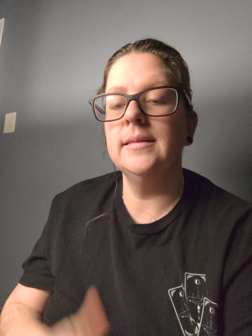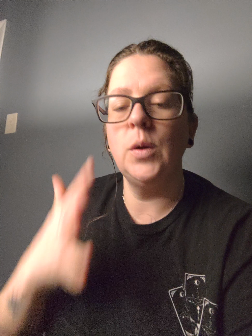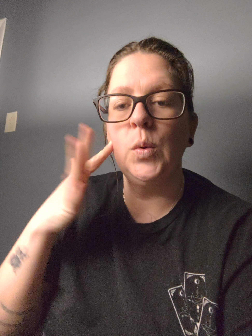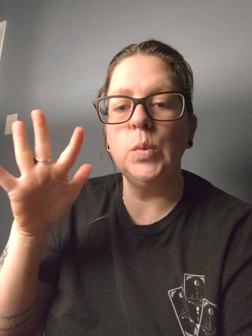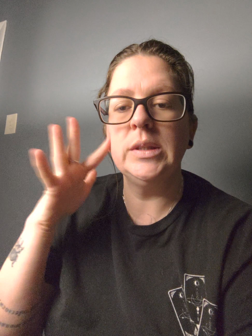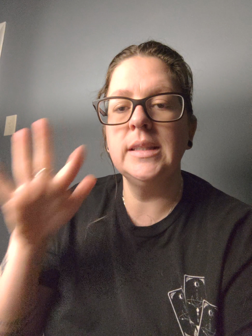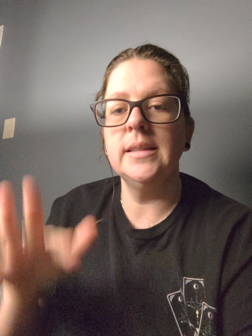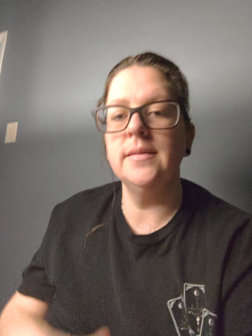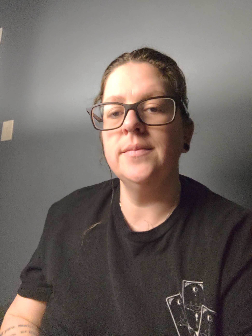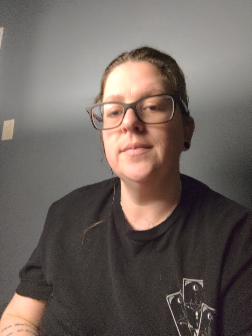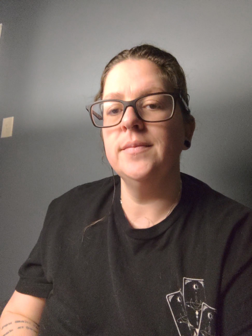noisy